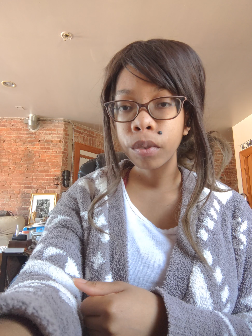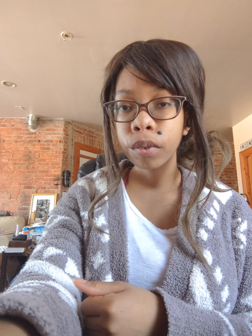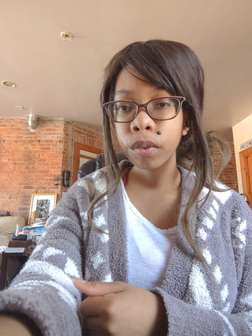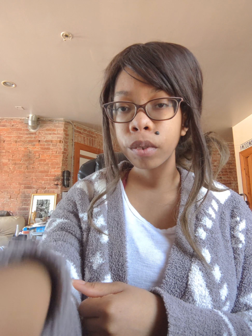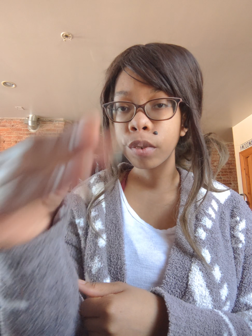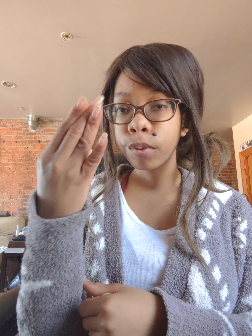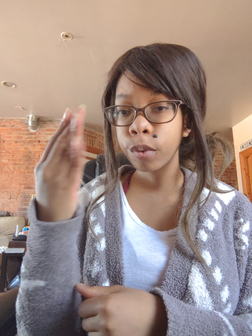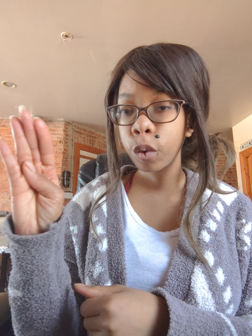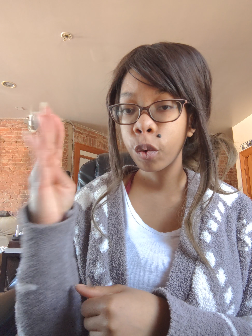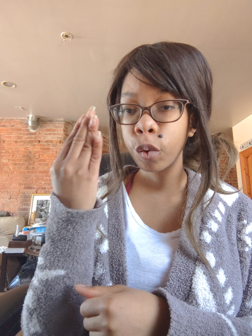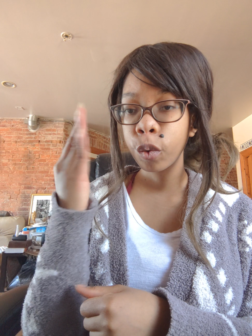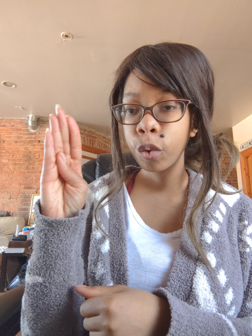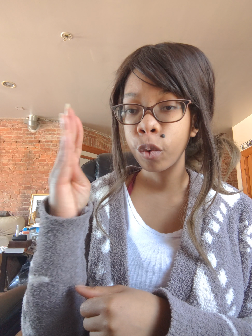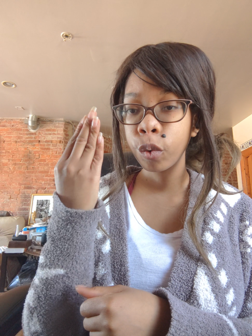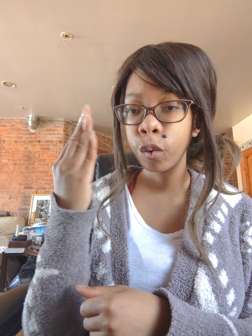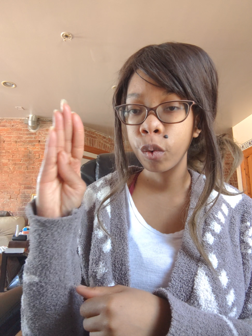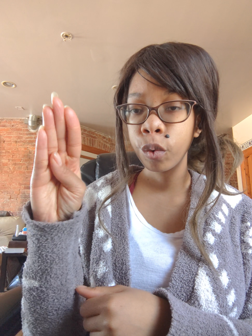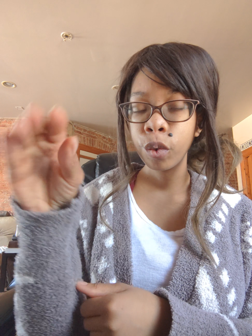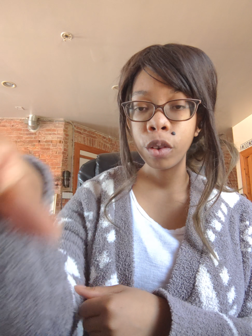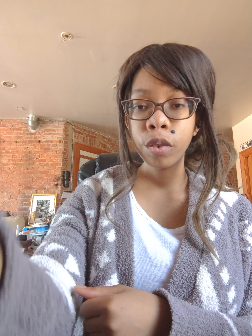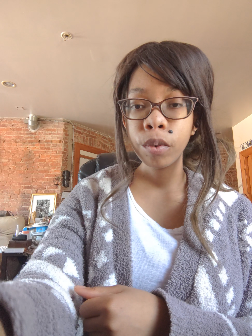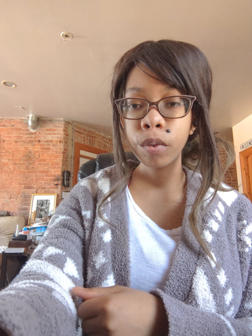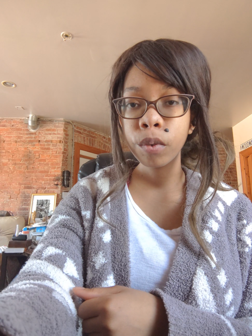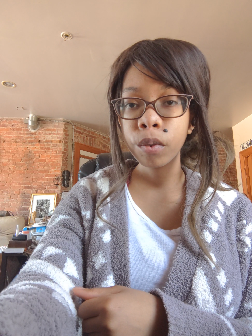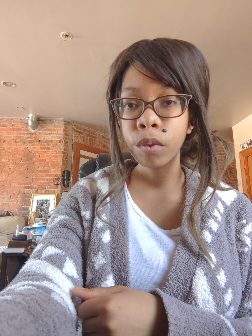blue